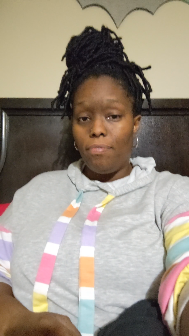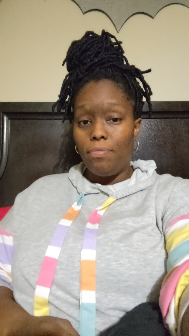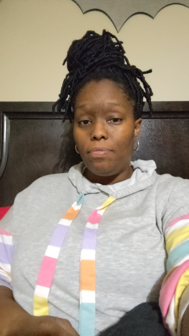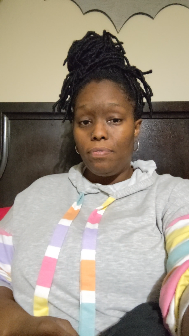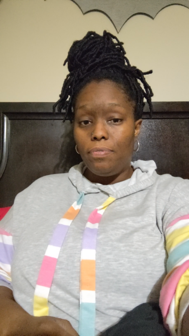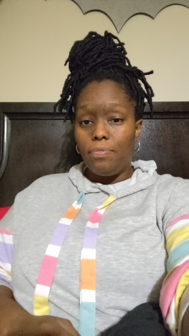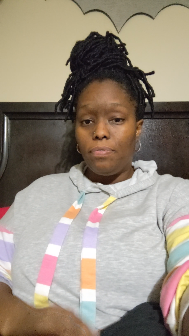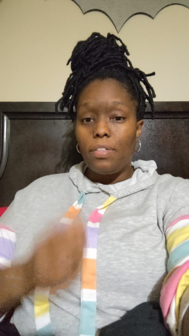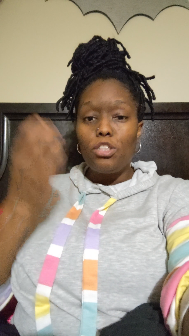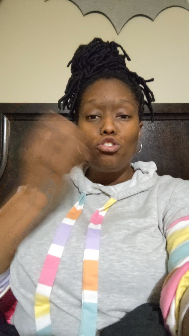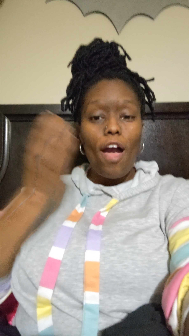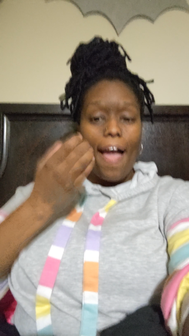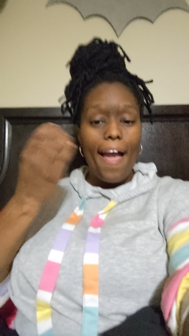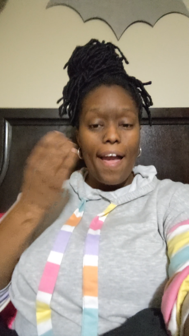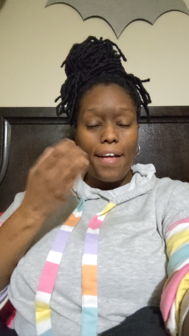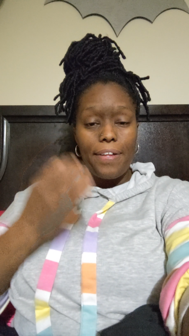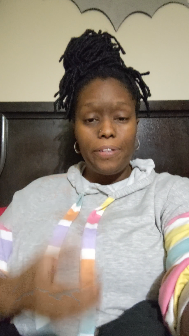shake